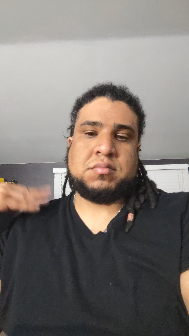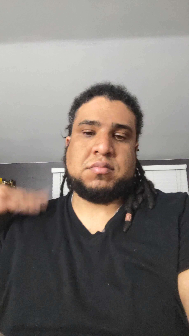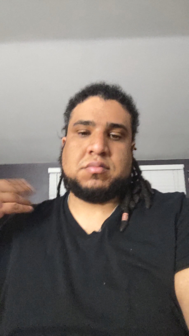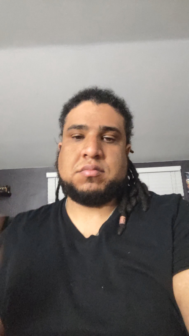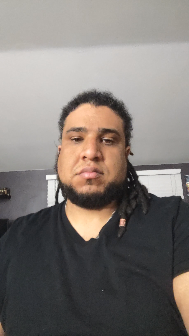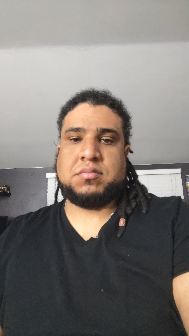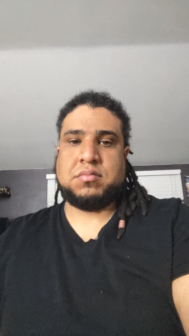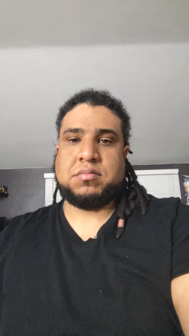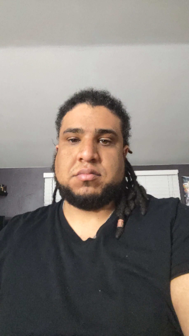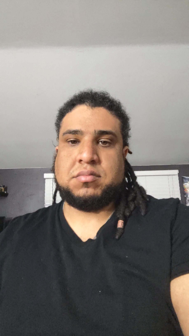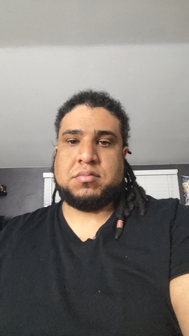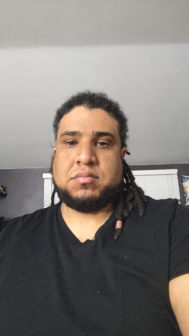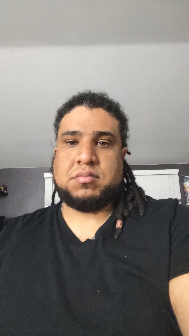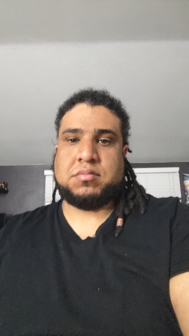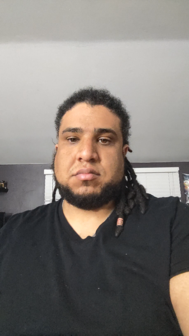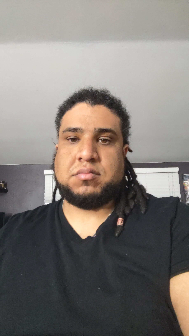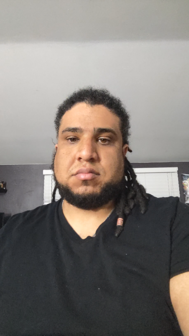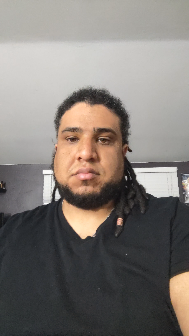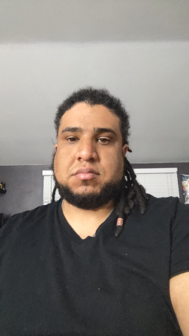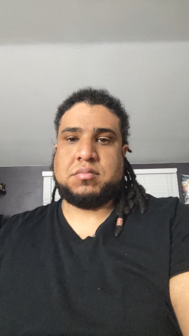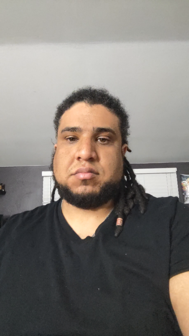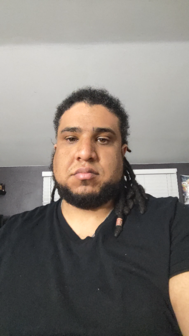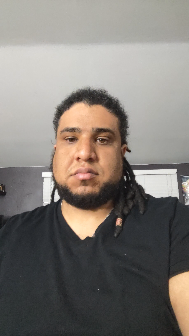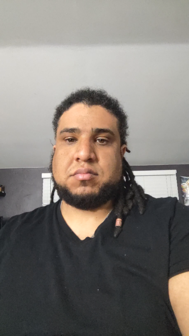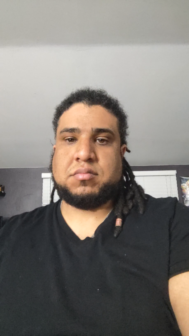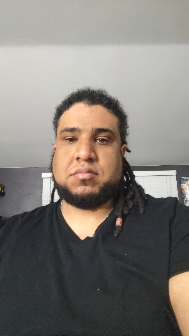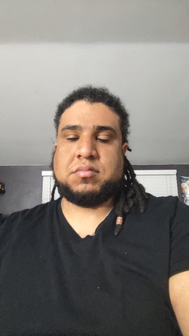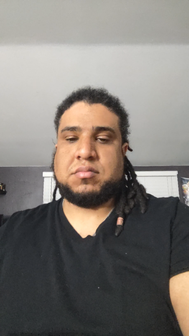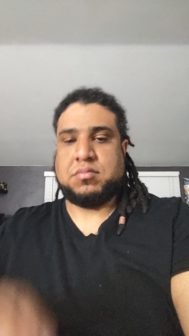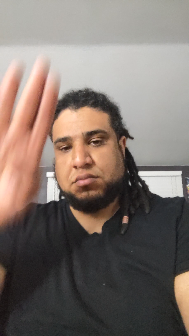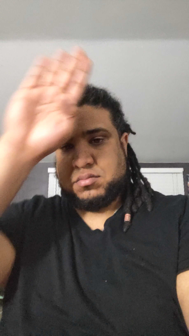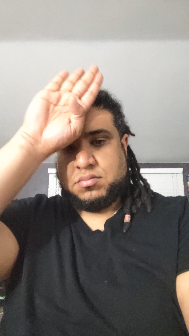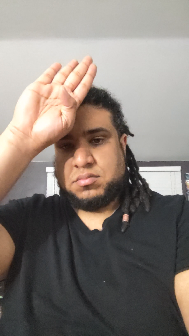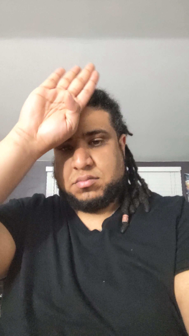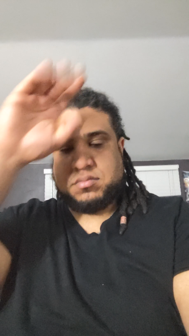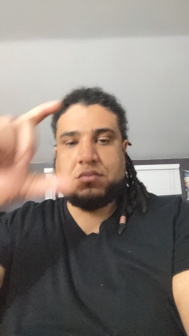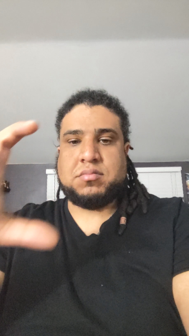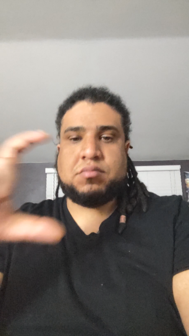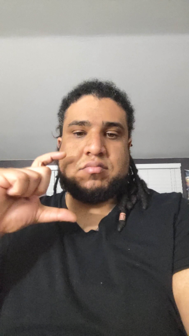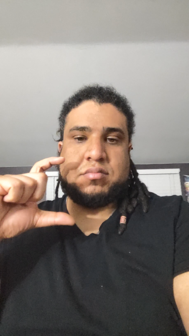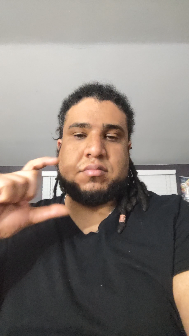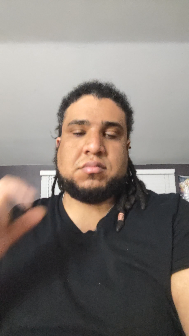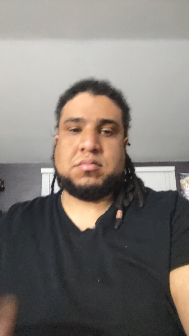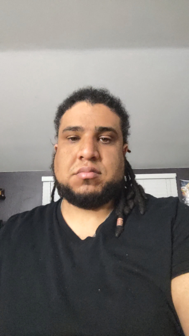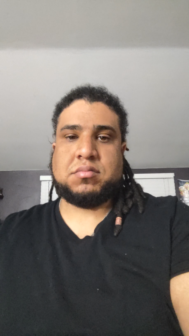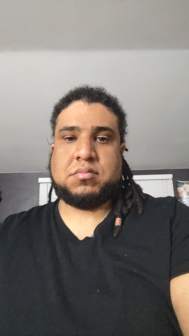fire truck